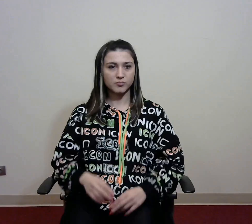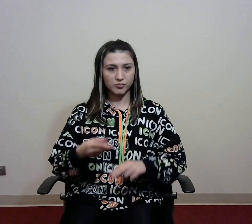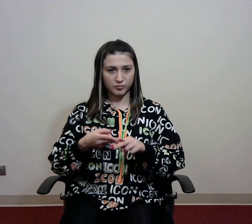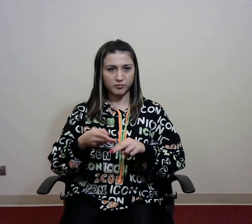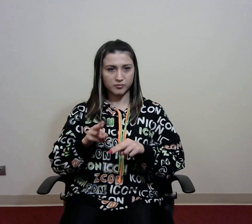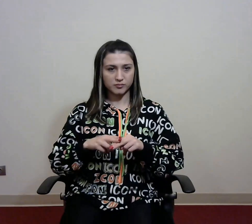bu